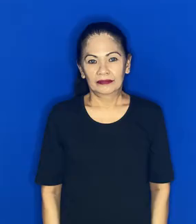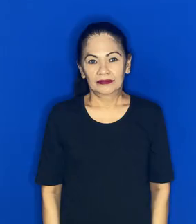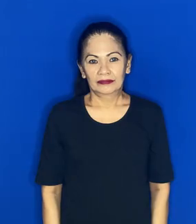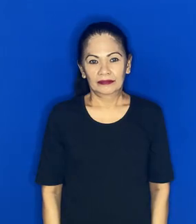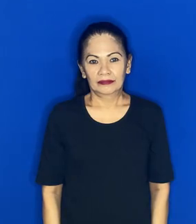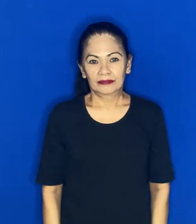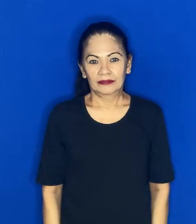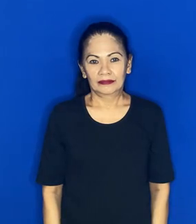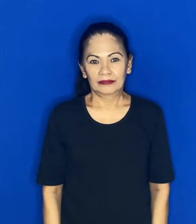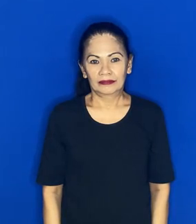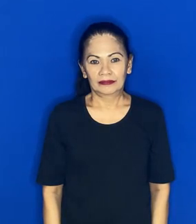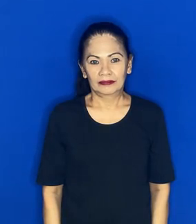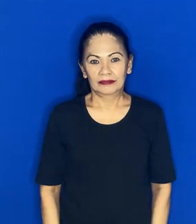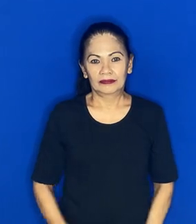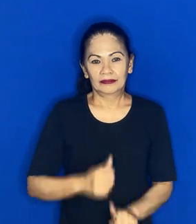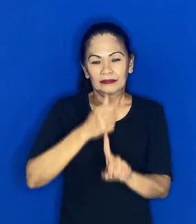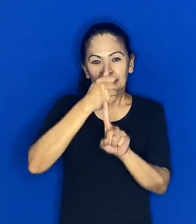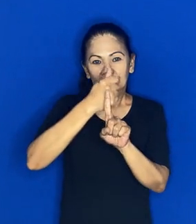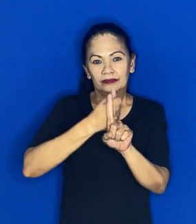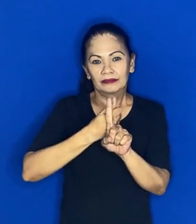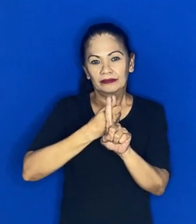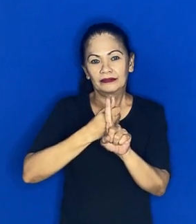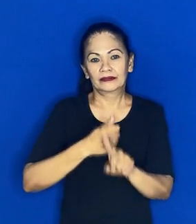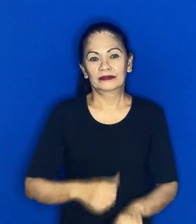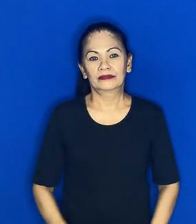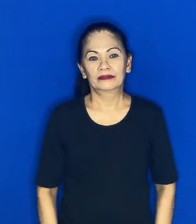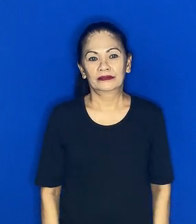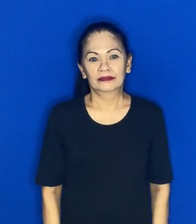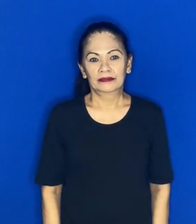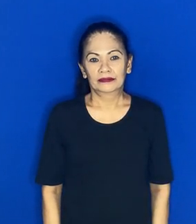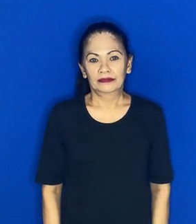april